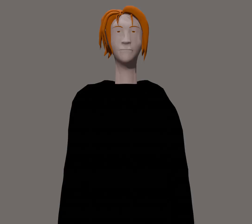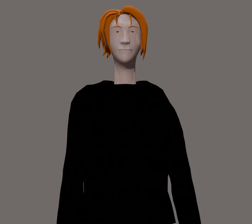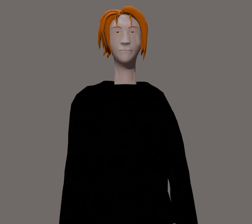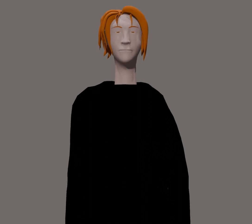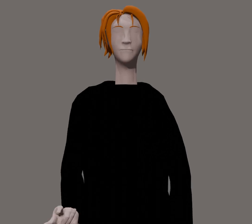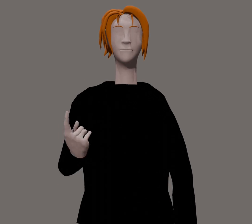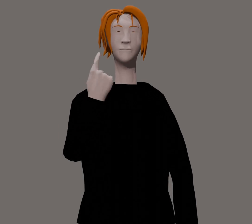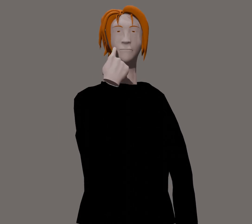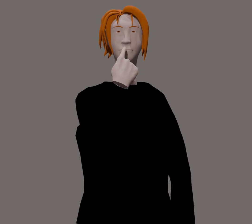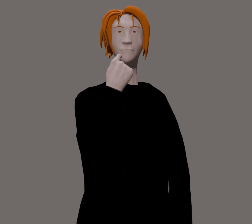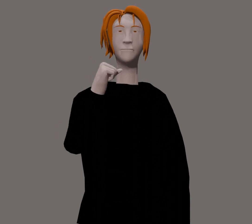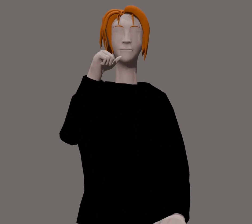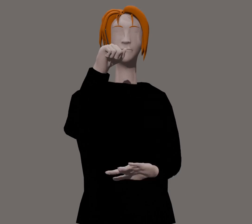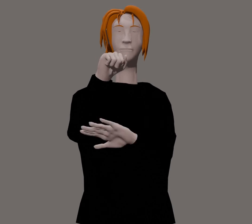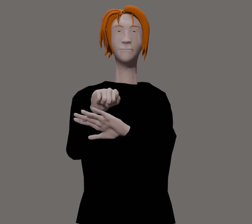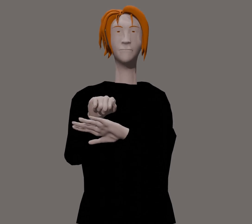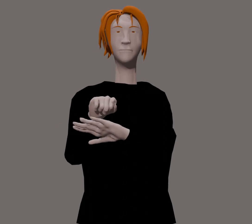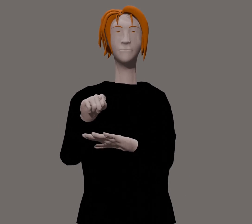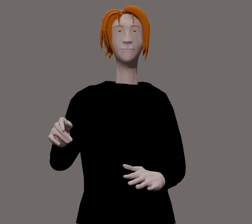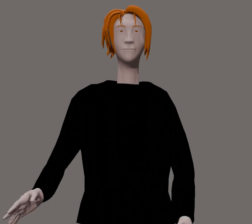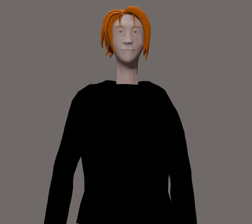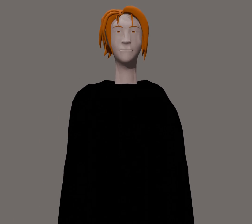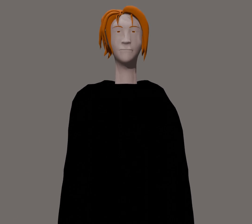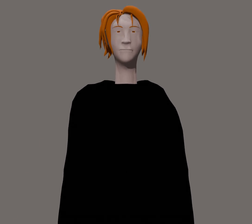Cement